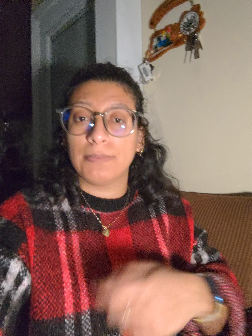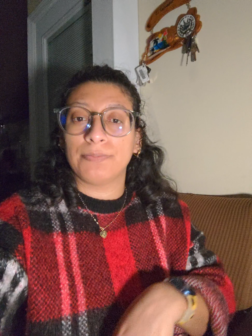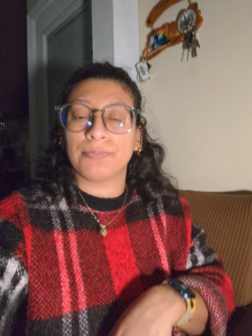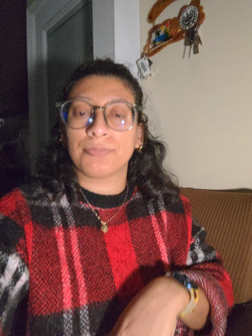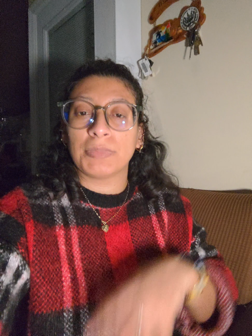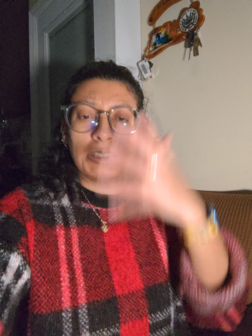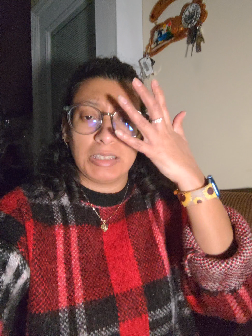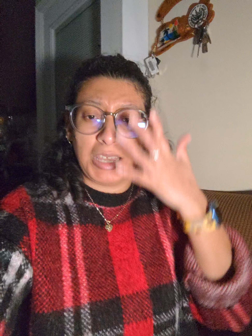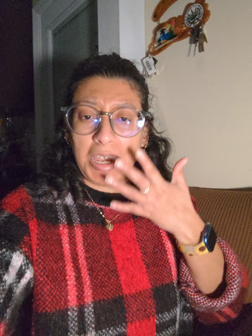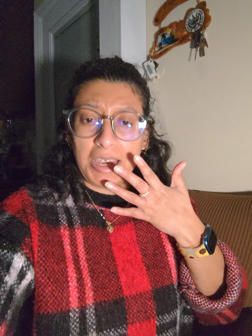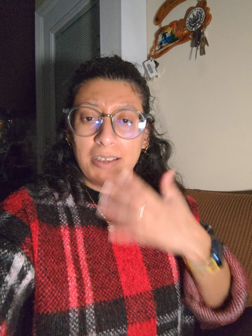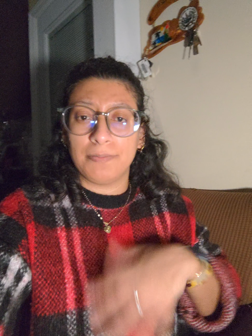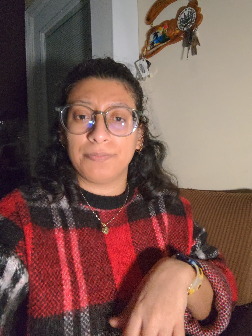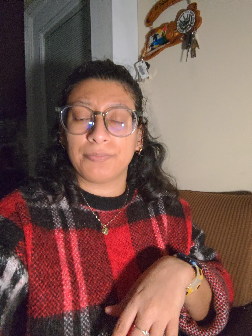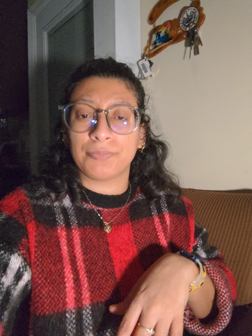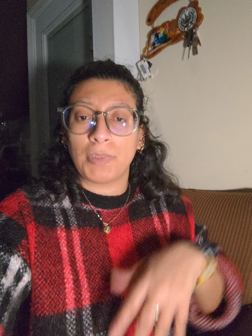sad